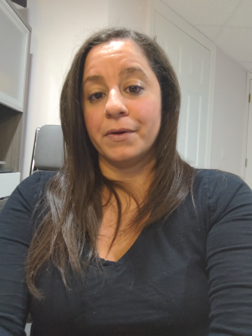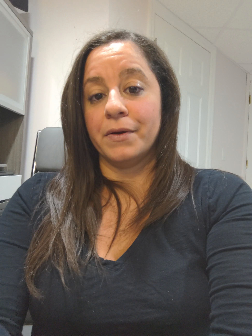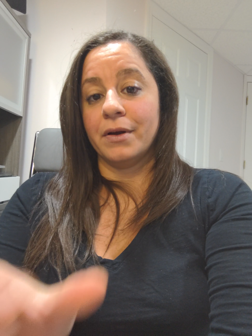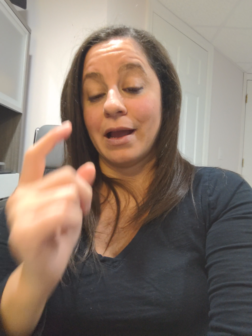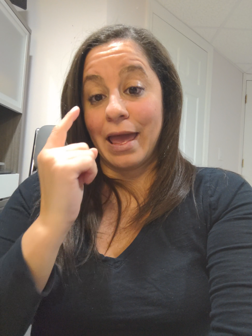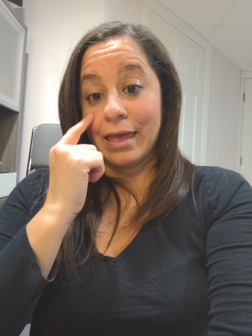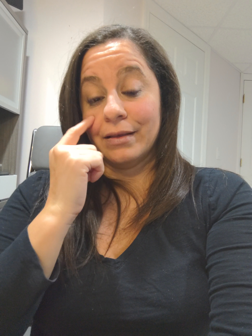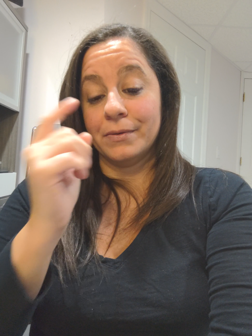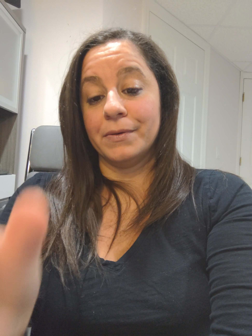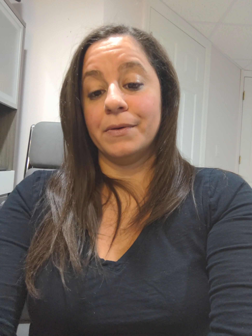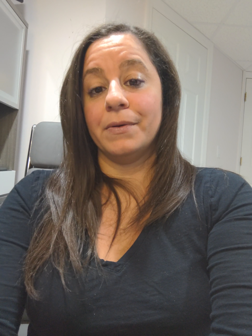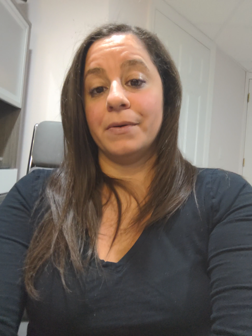eye